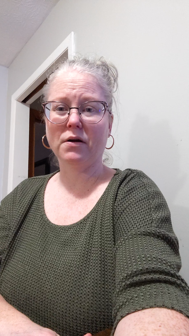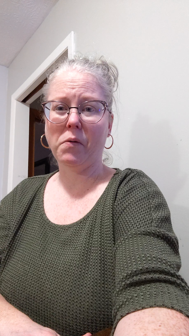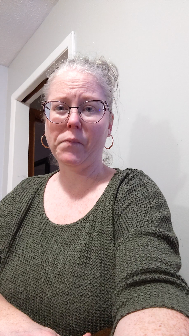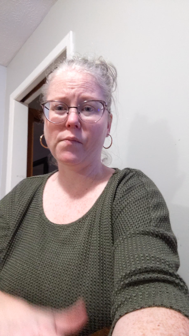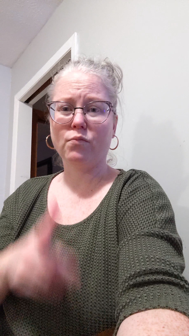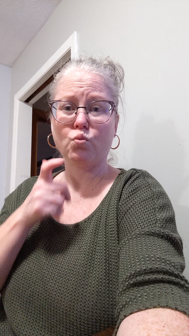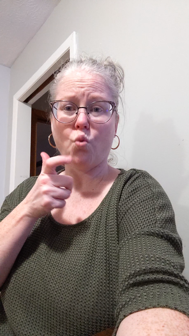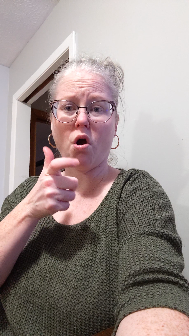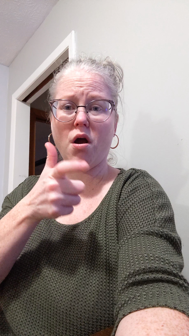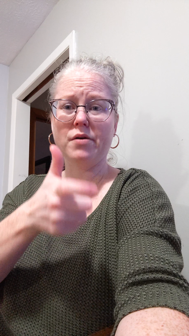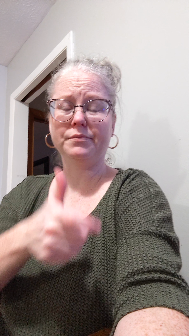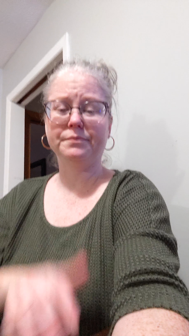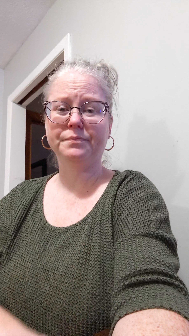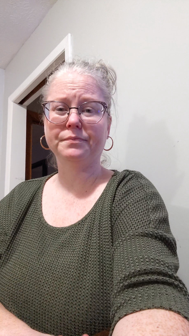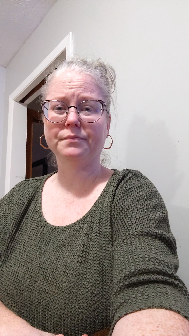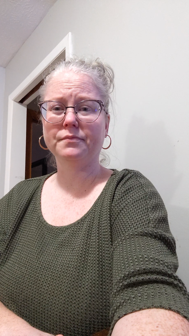run